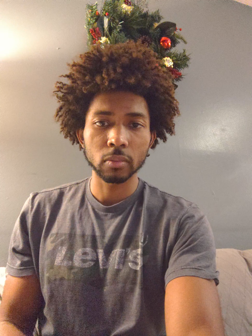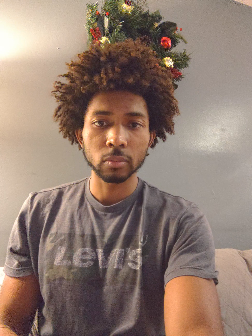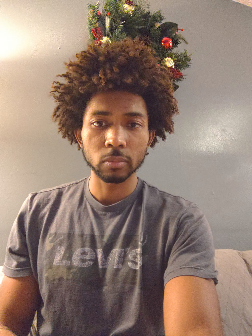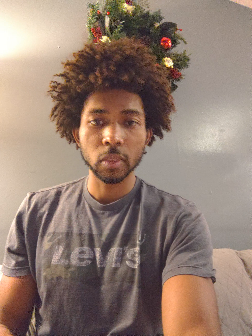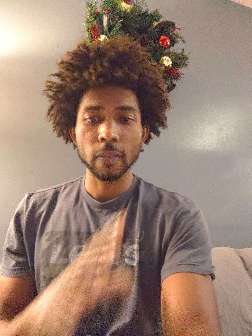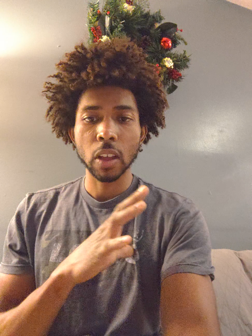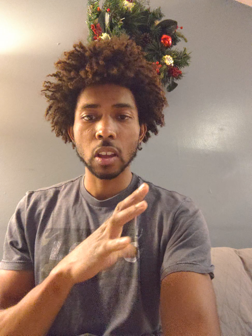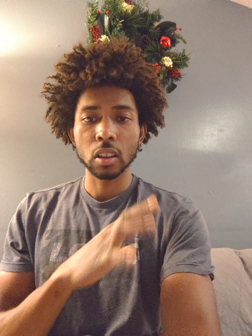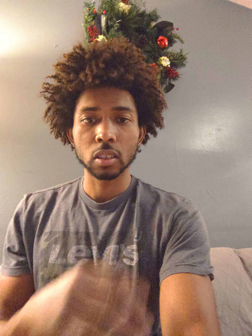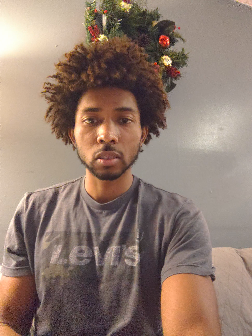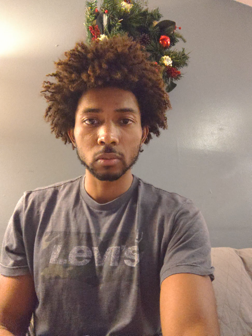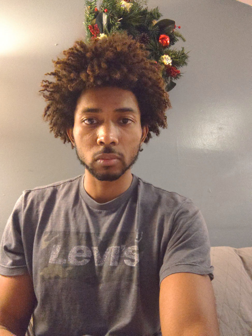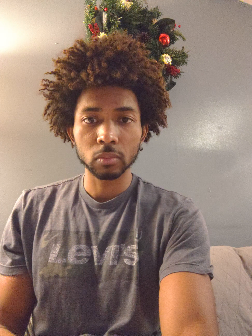fine